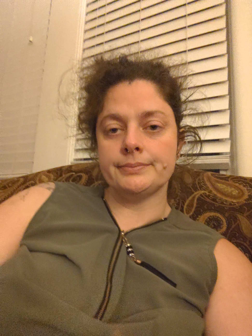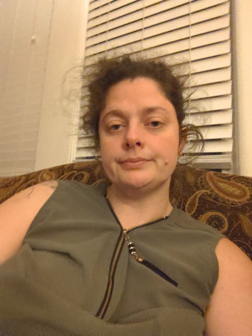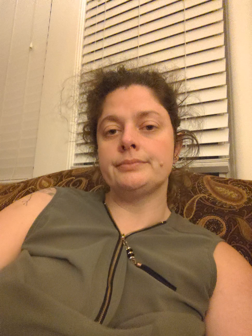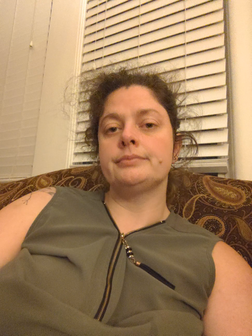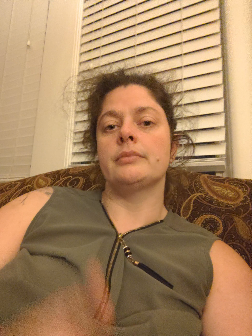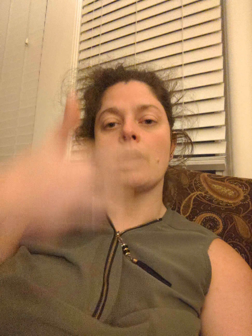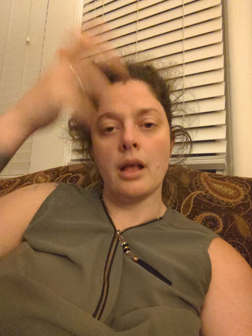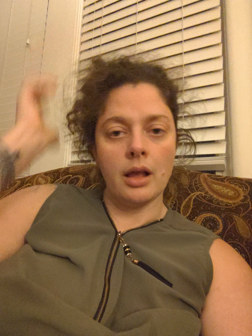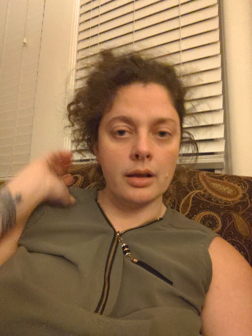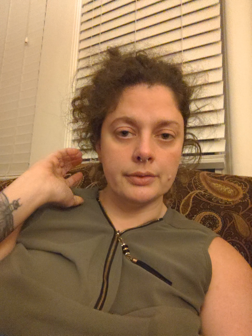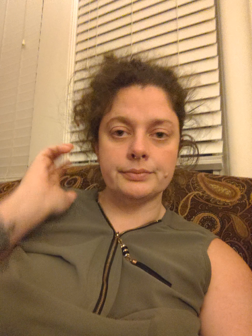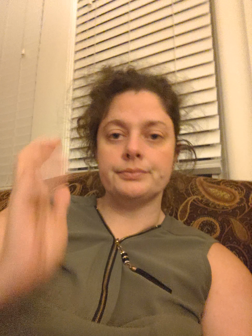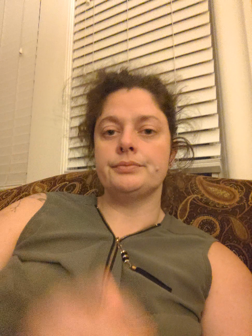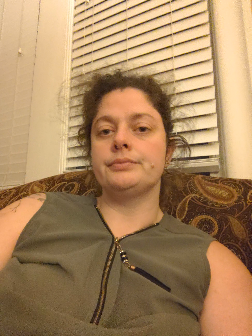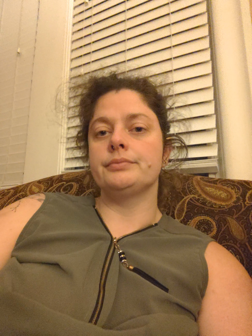lion